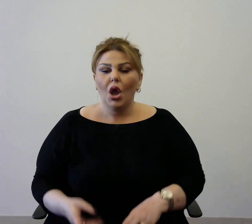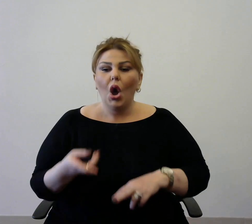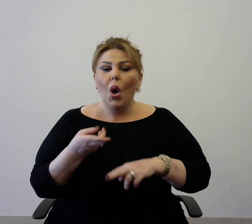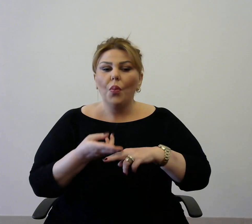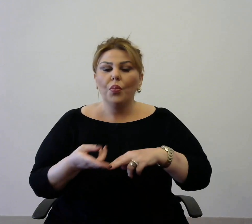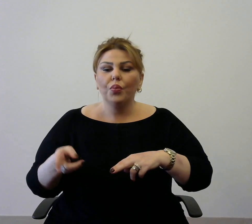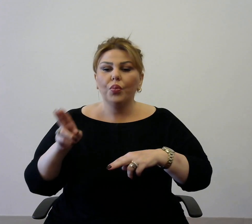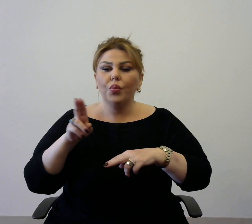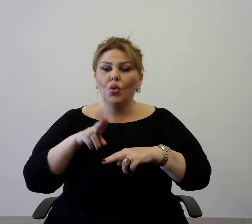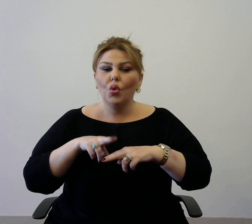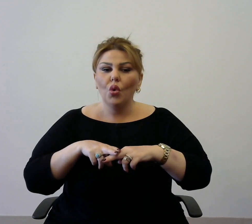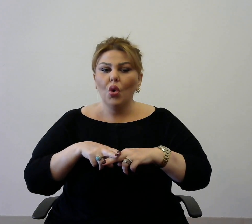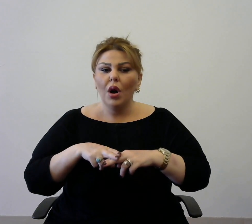bu